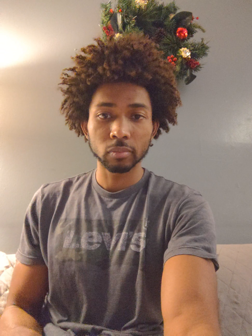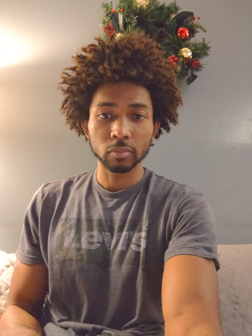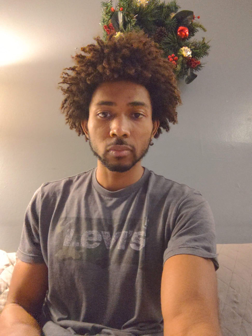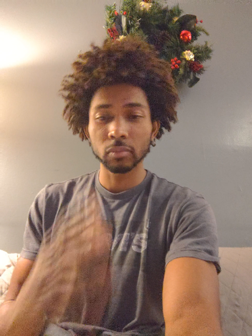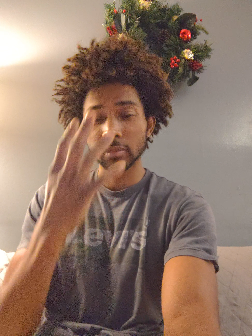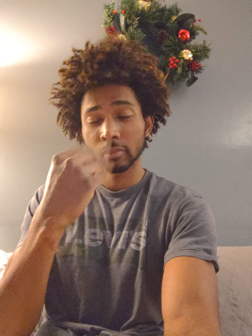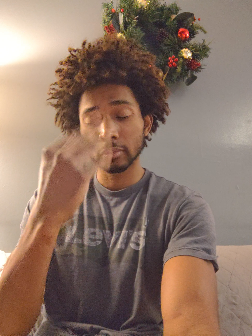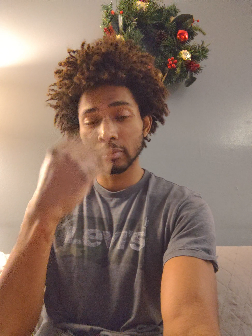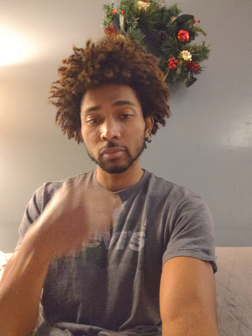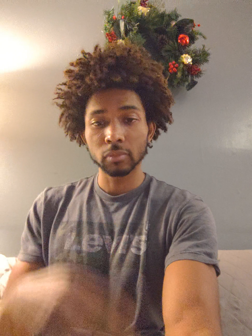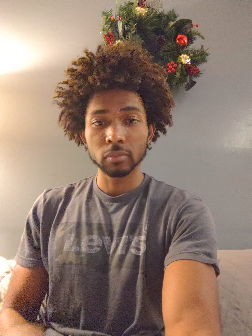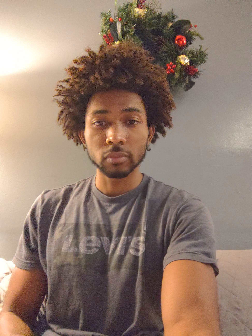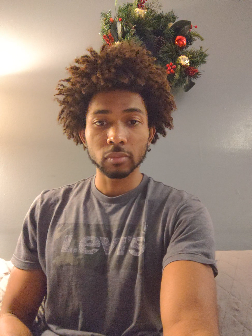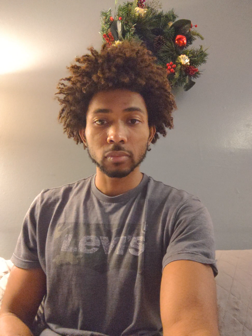sleepy